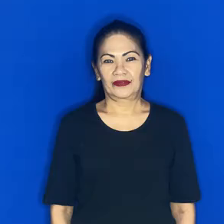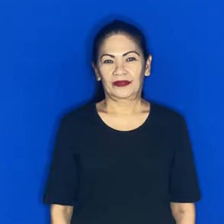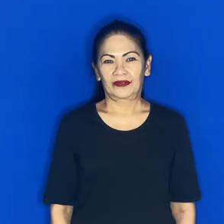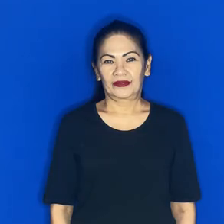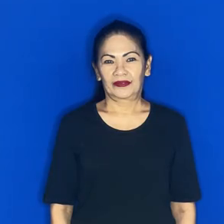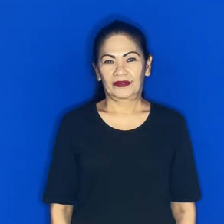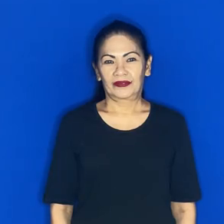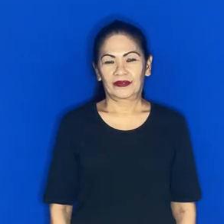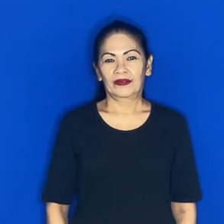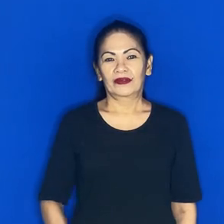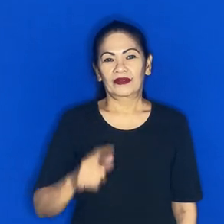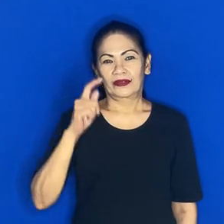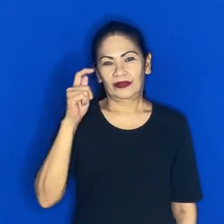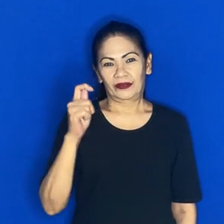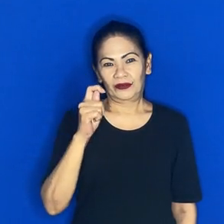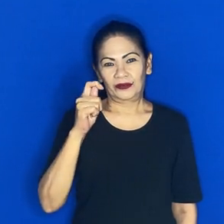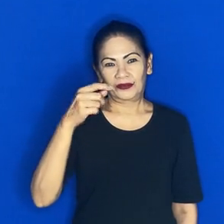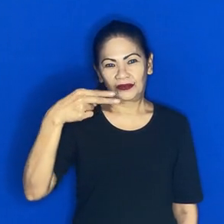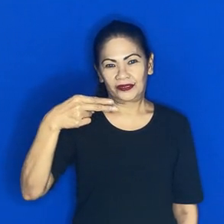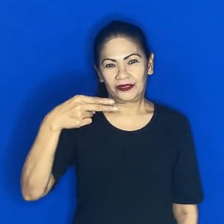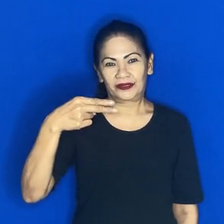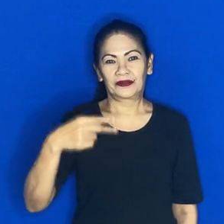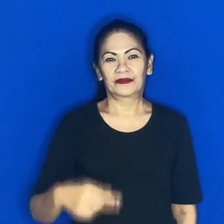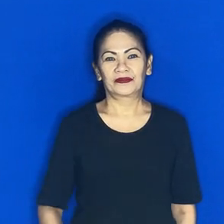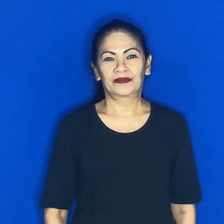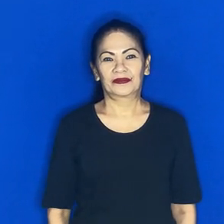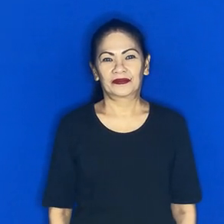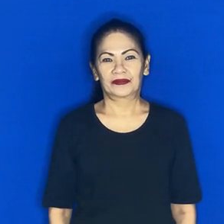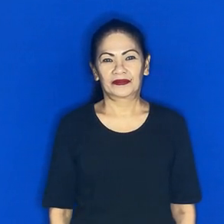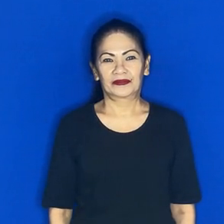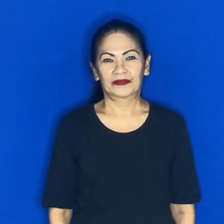thursday